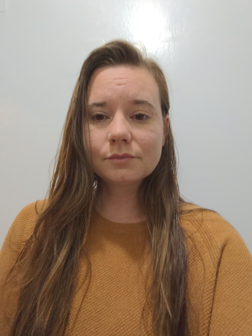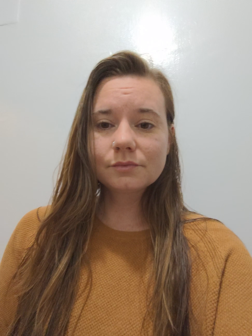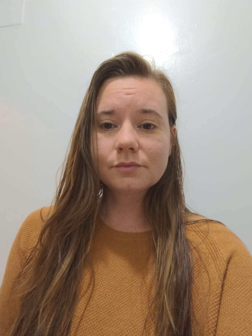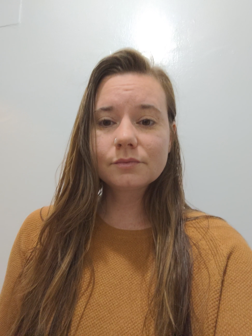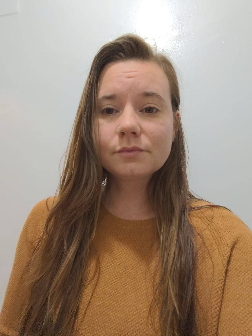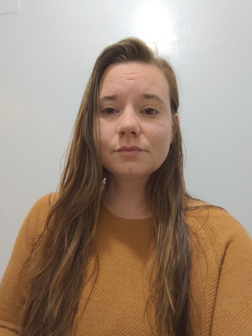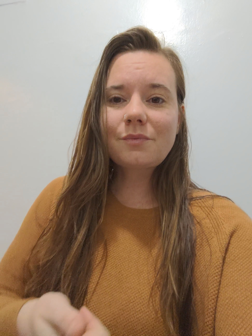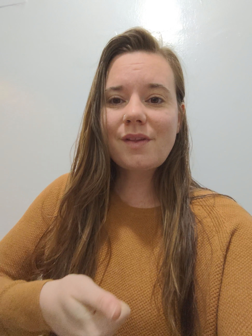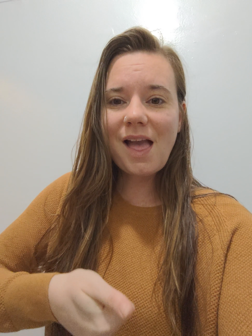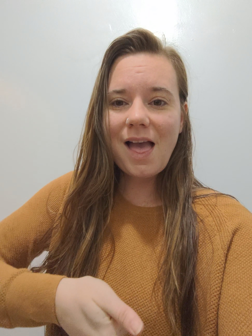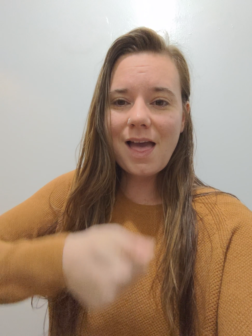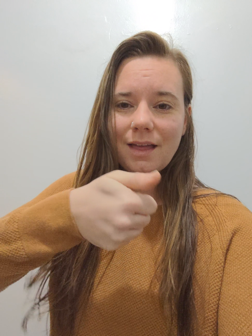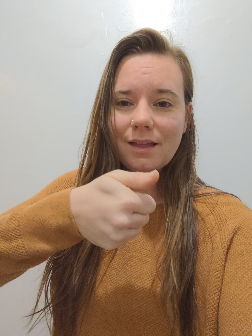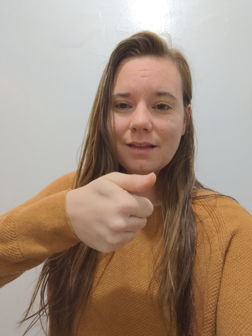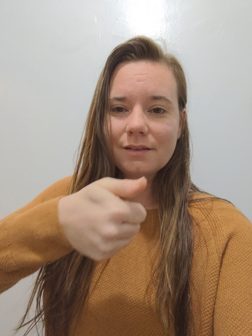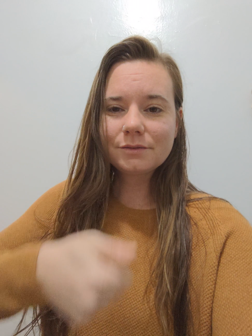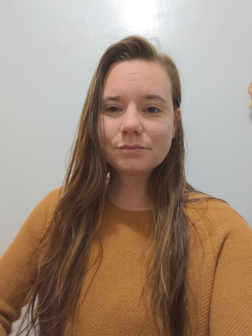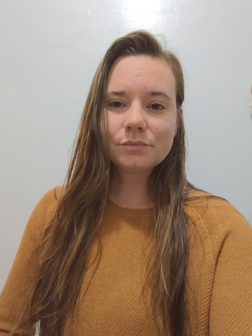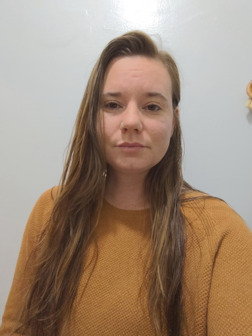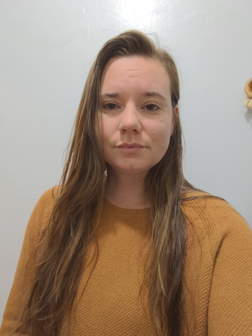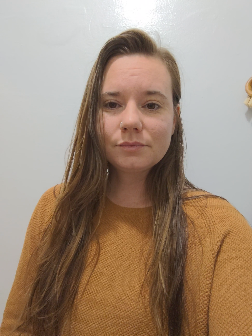hide